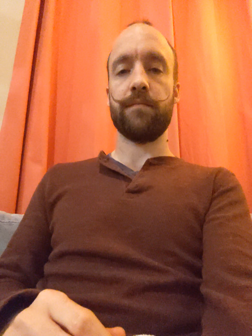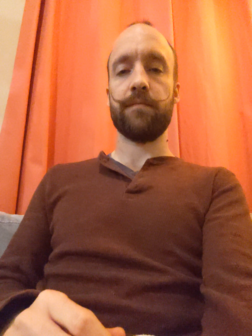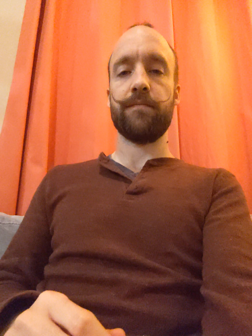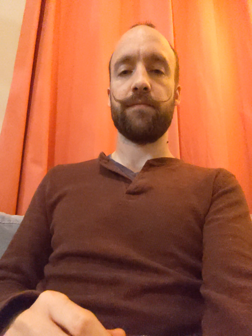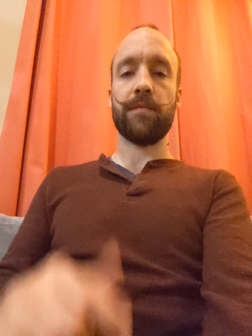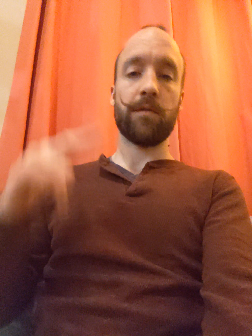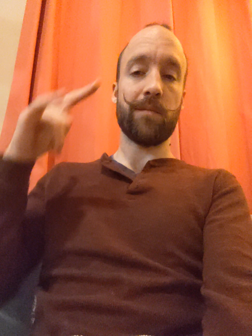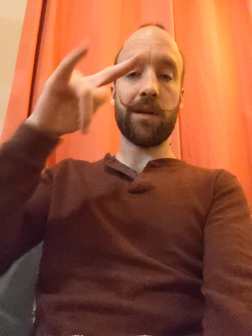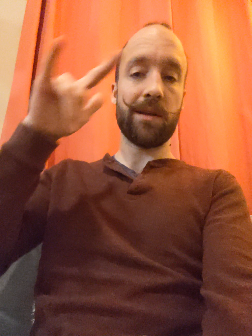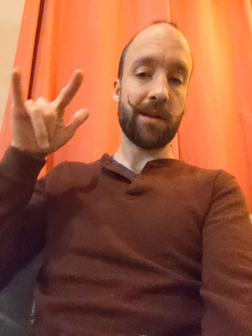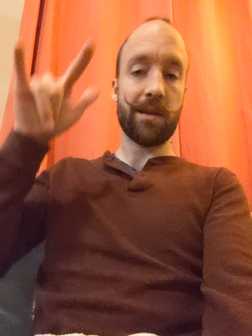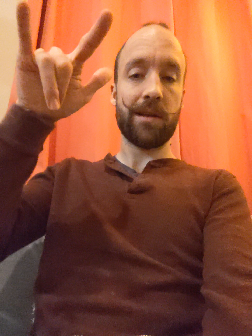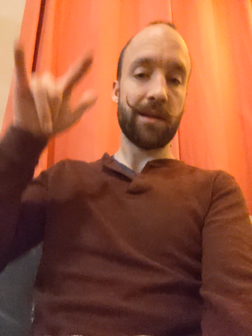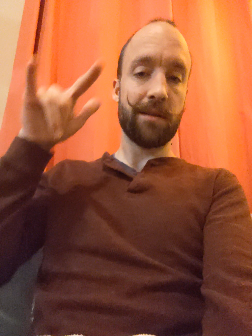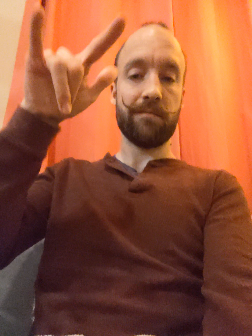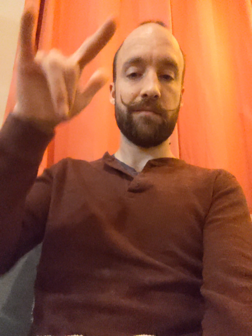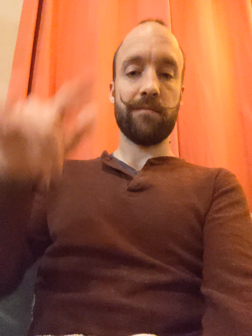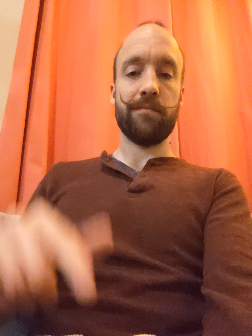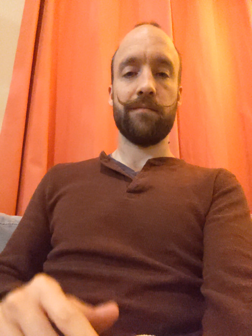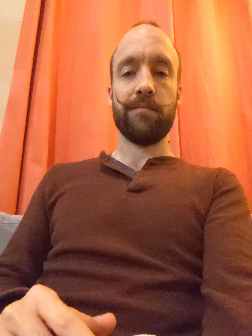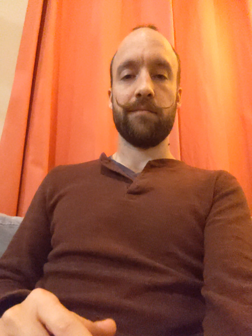airplane